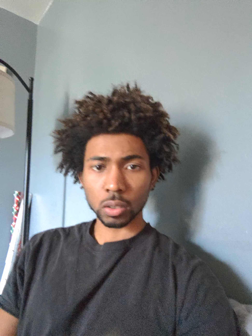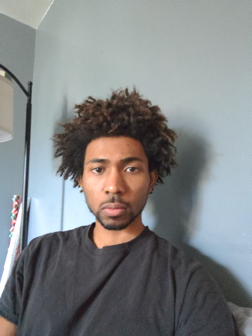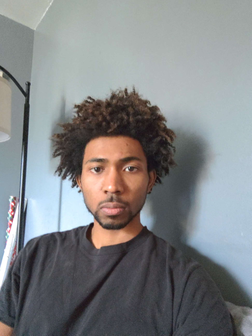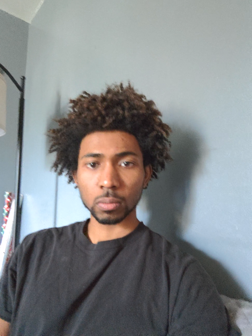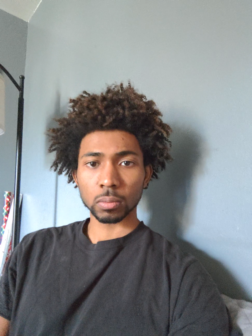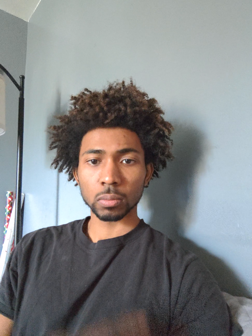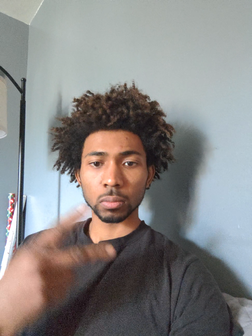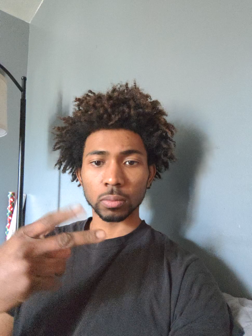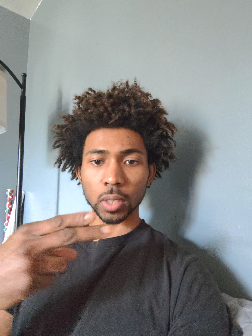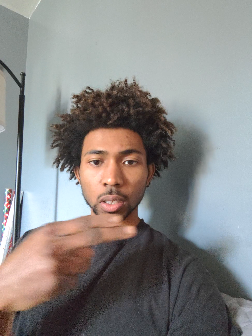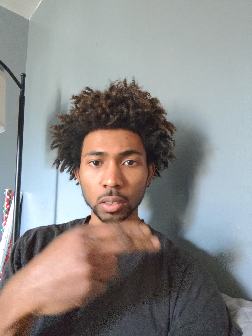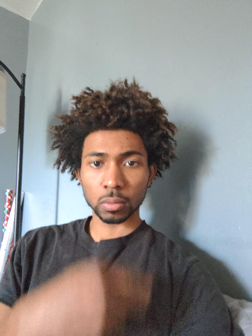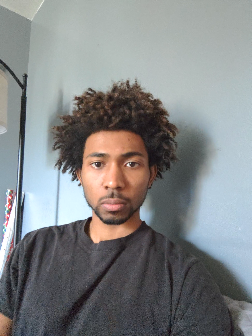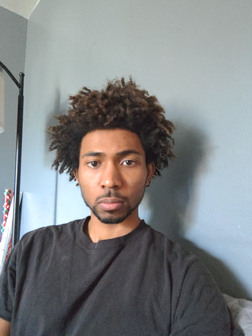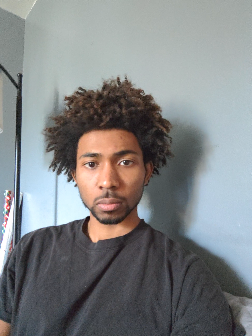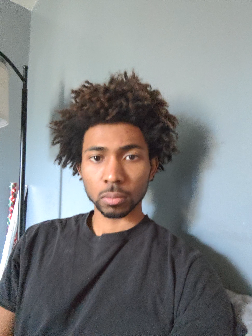scissors